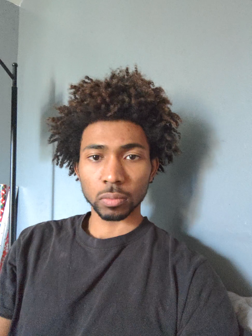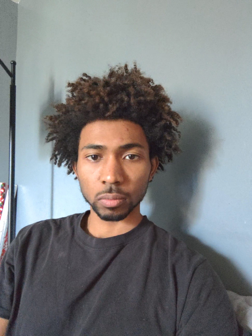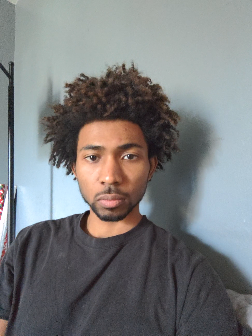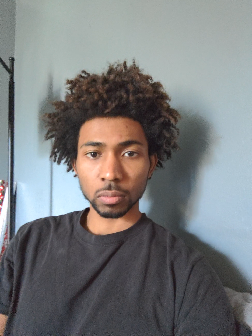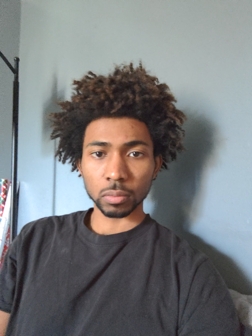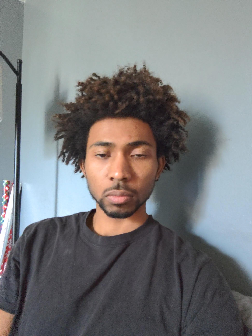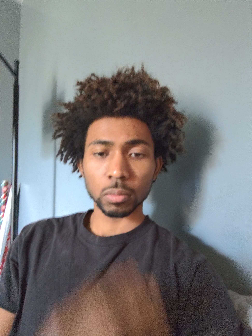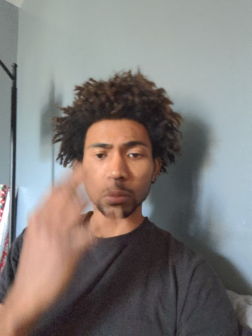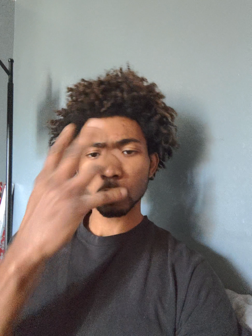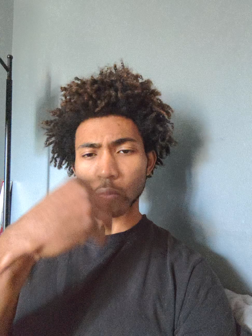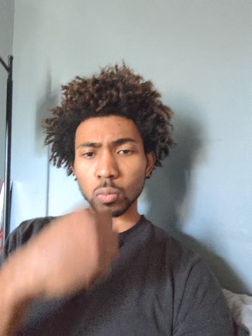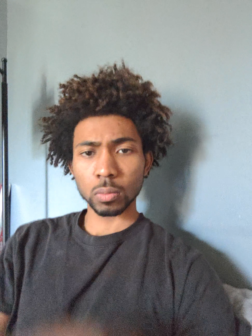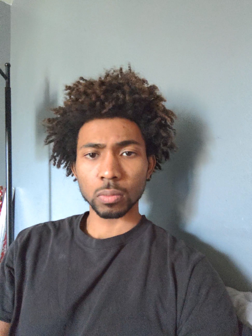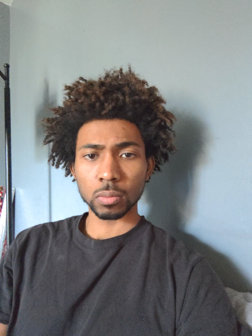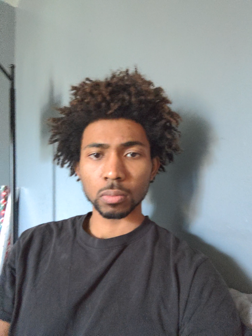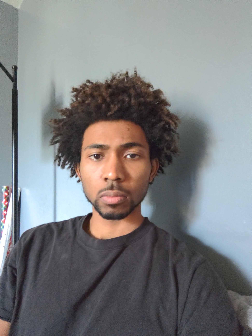pretty